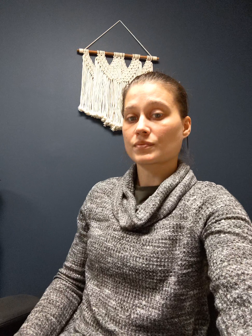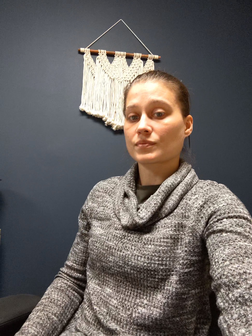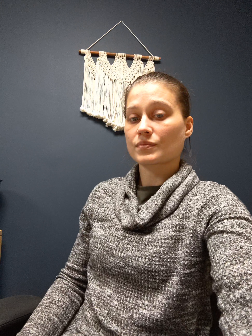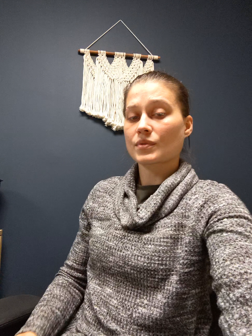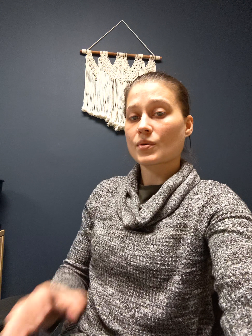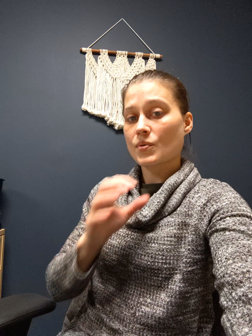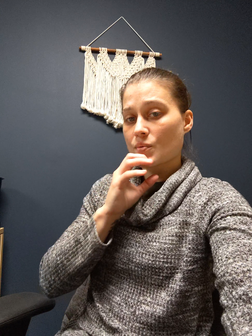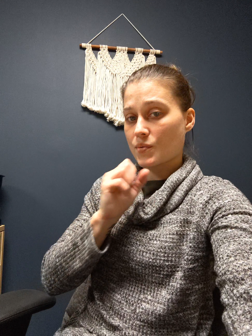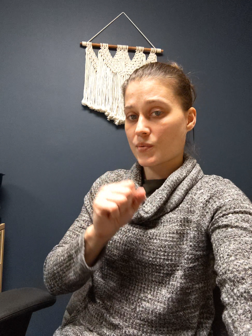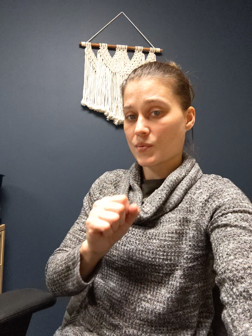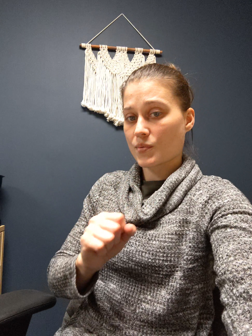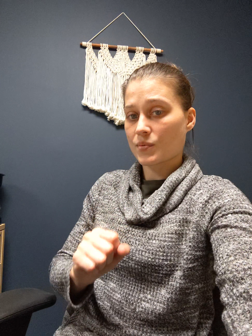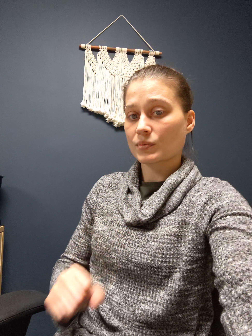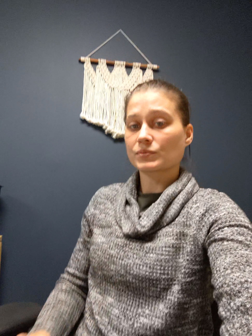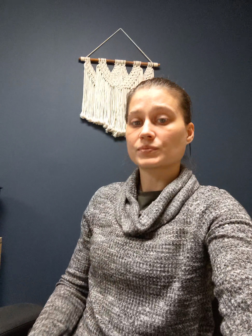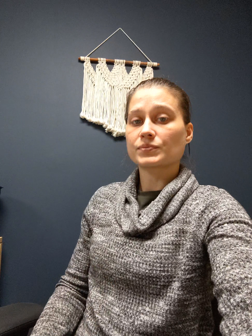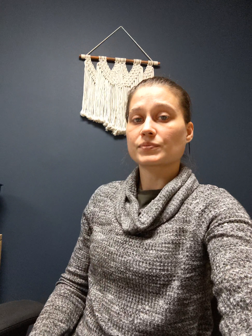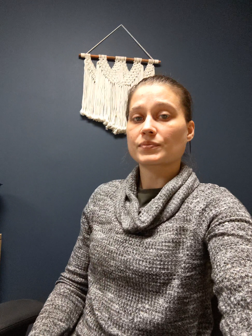old